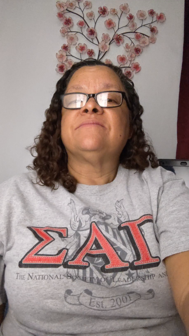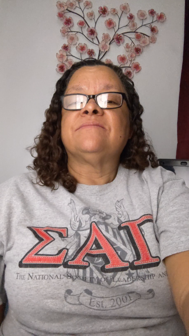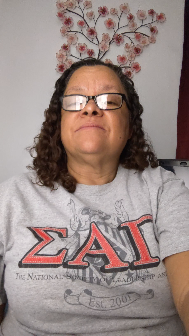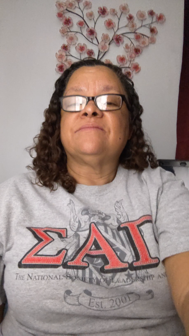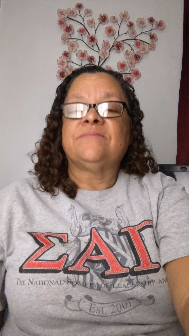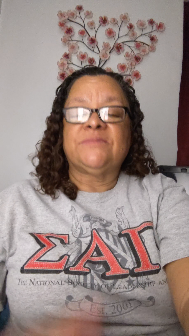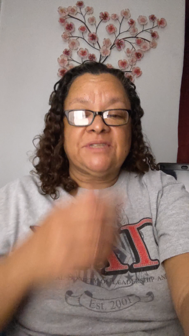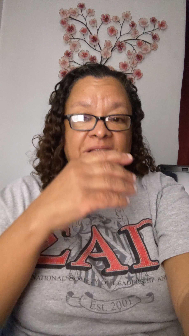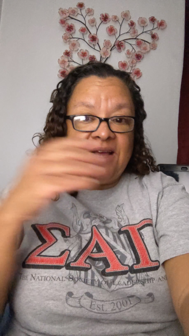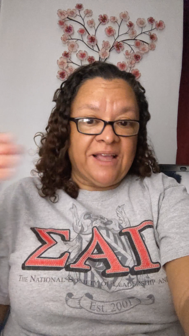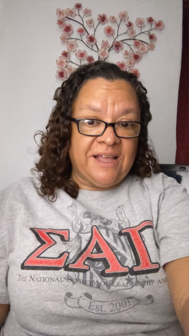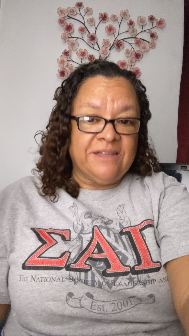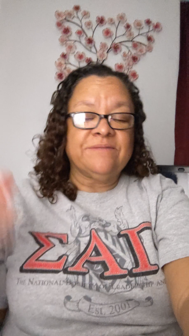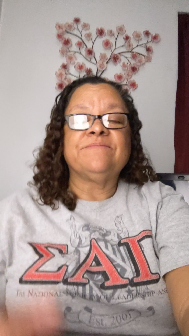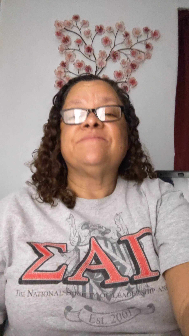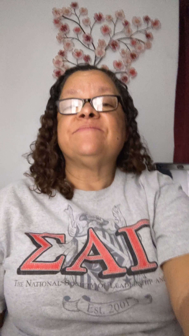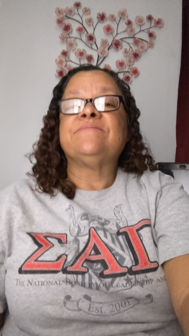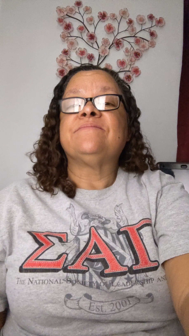and